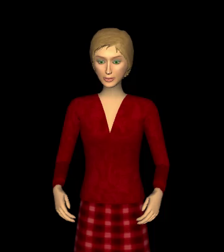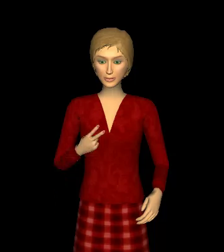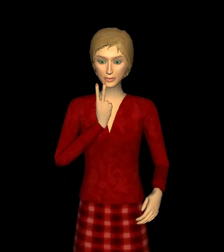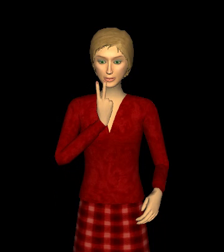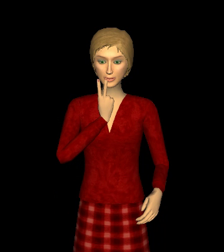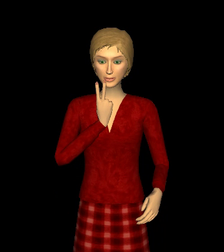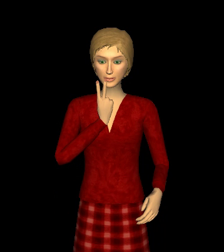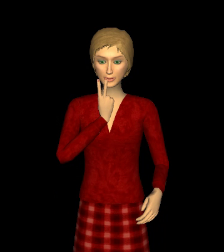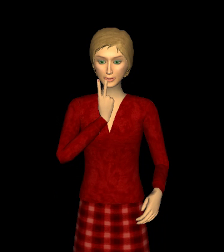يدخن